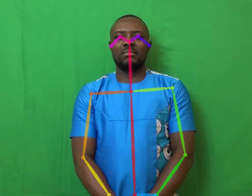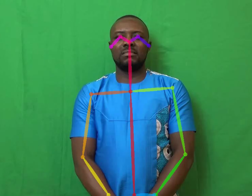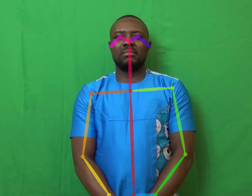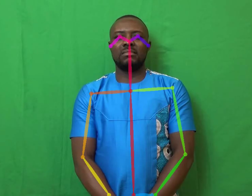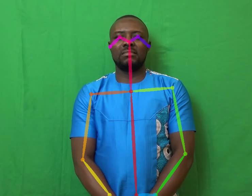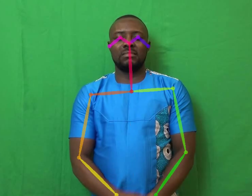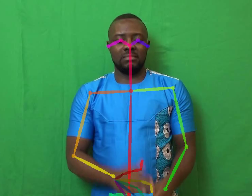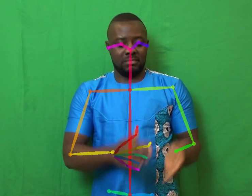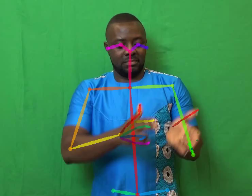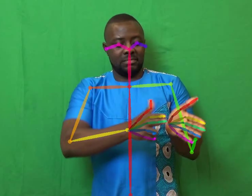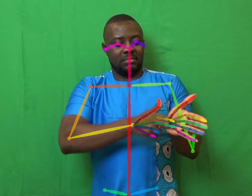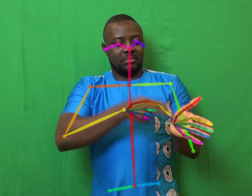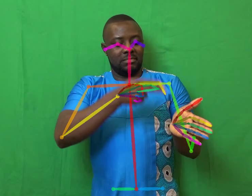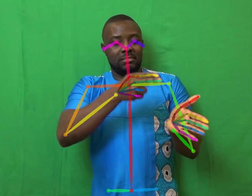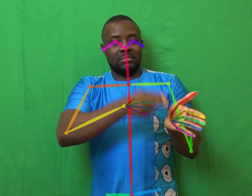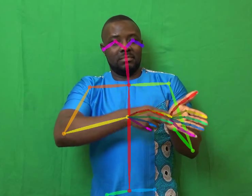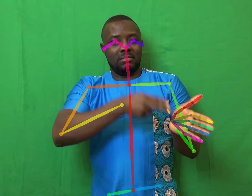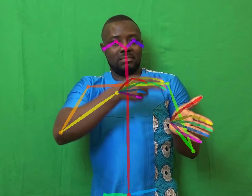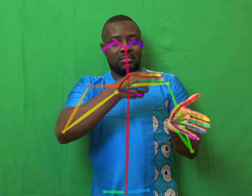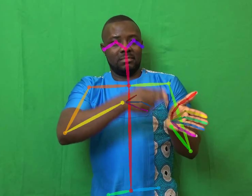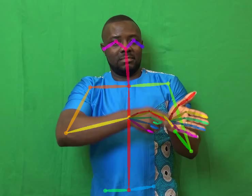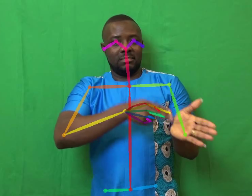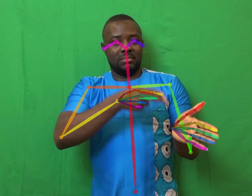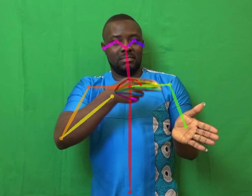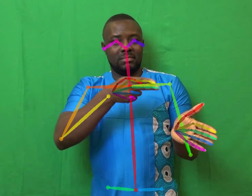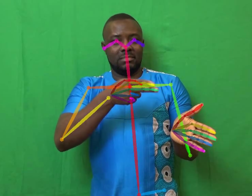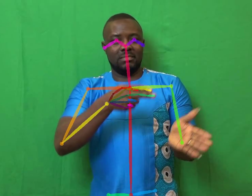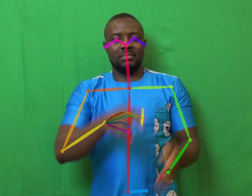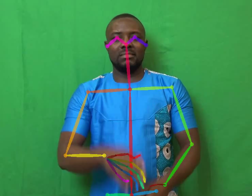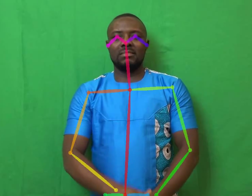butter